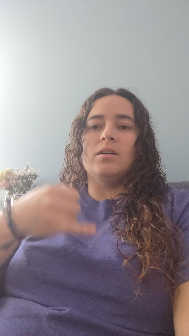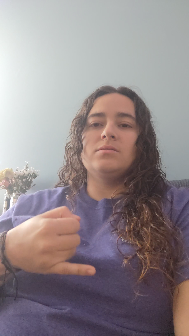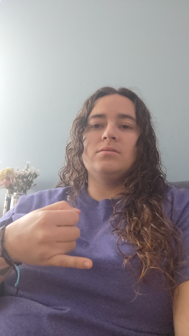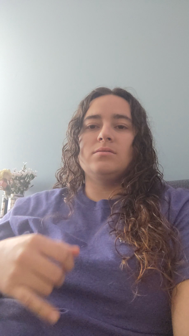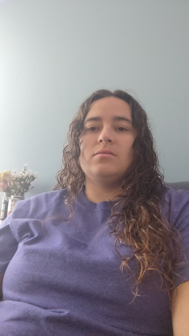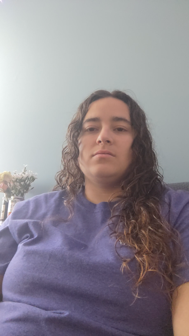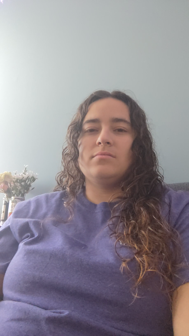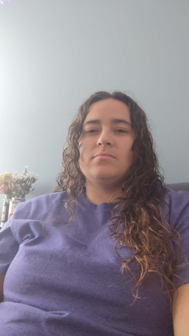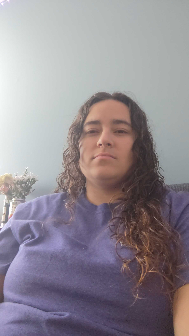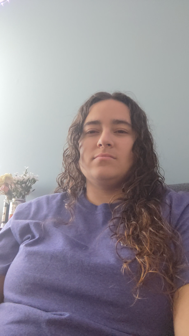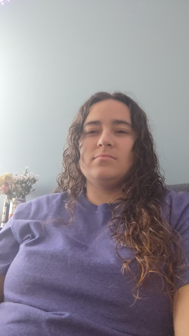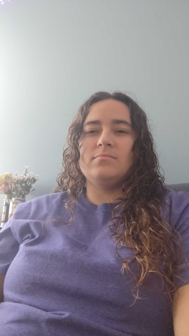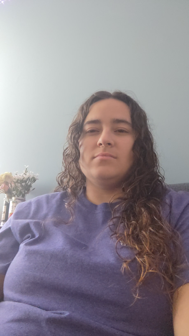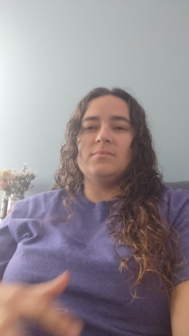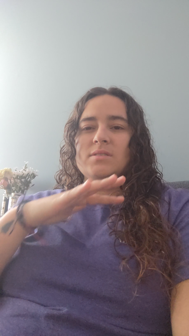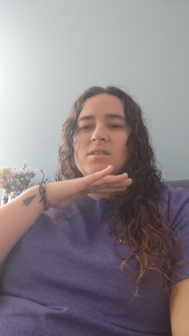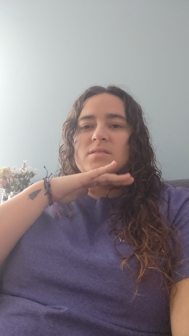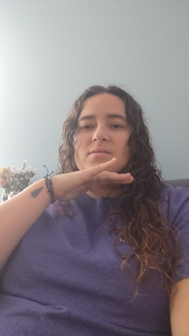naughty